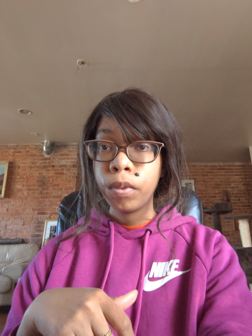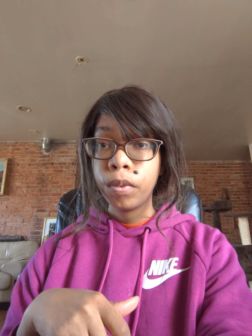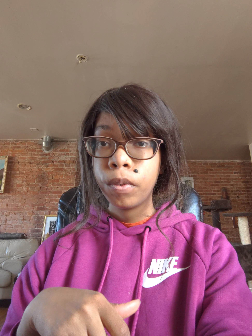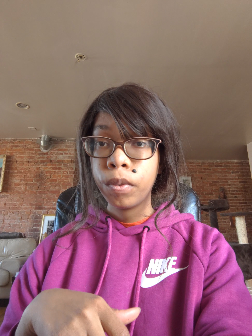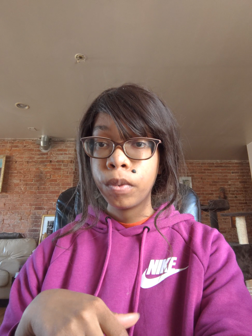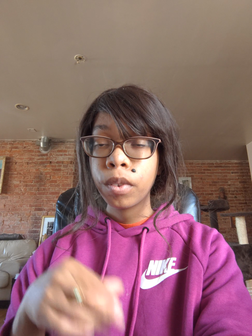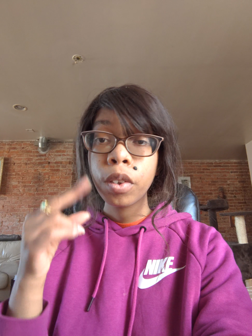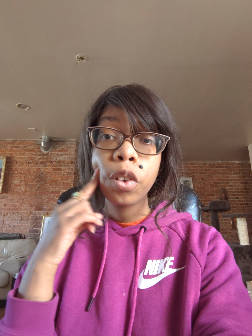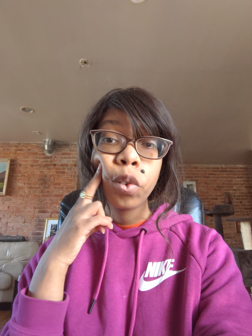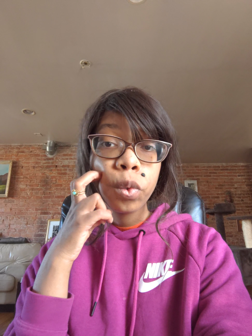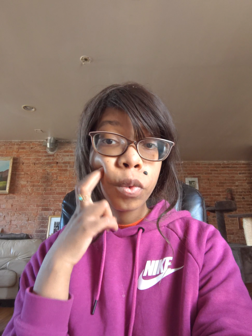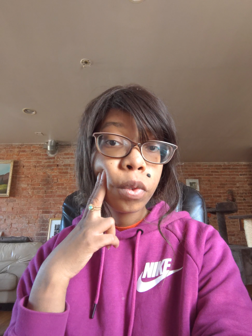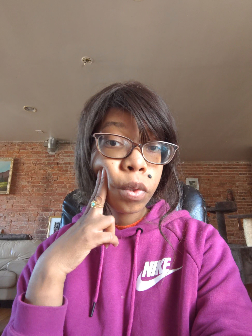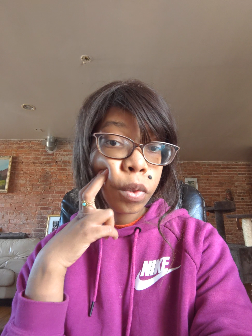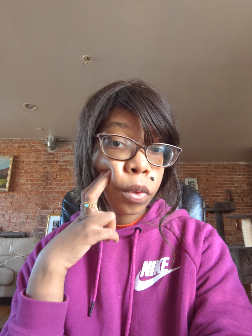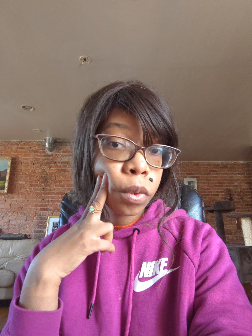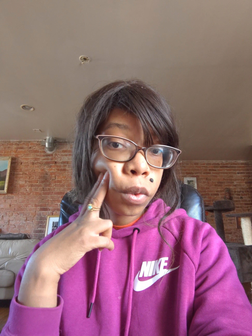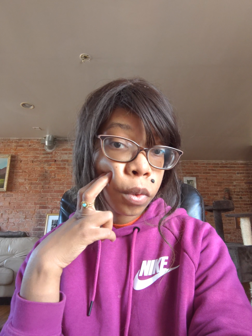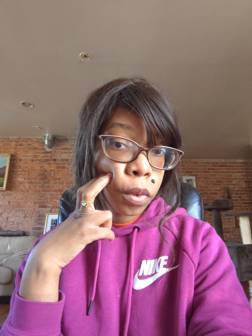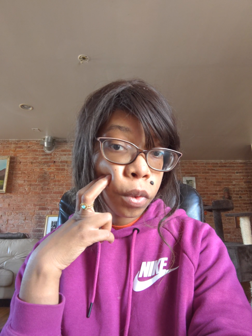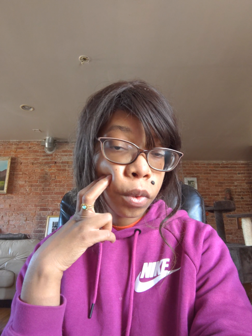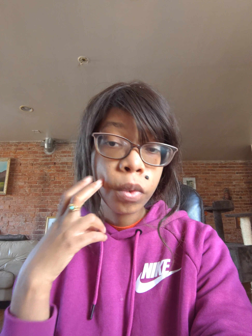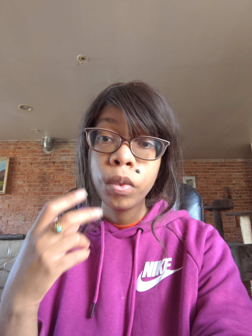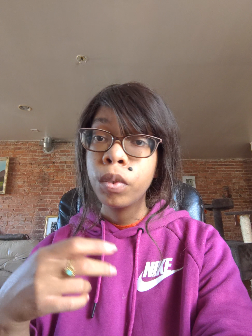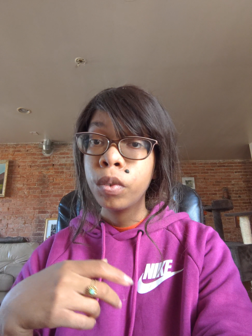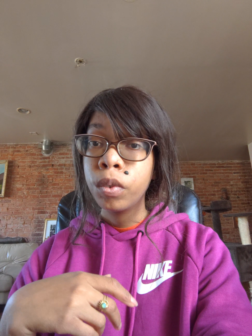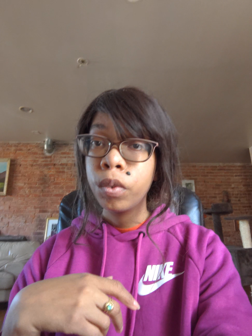gum